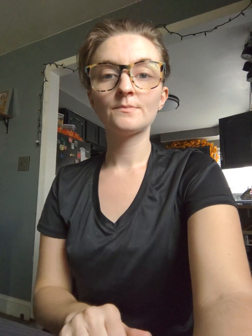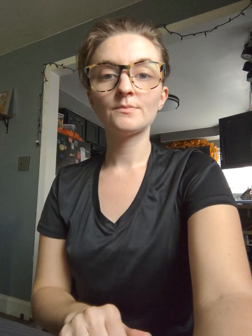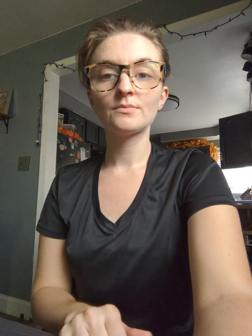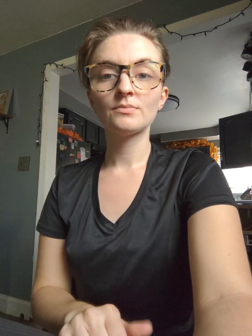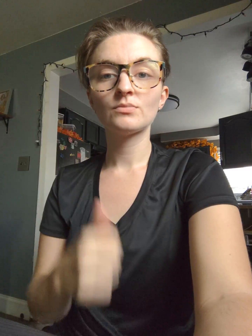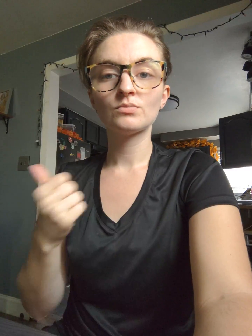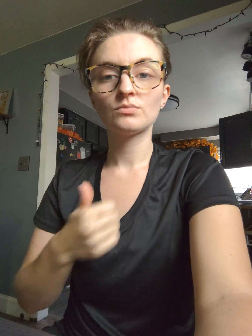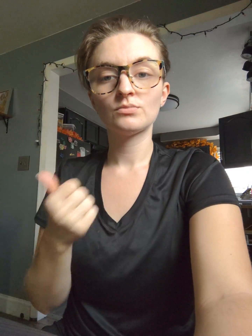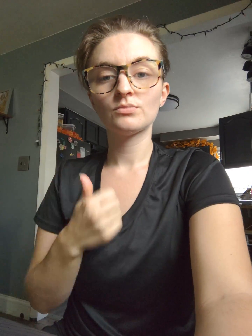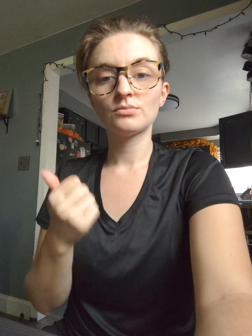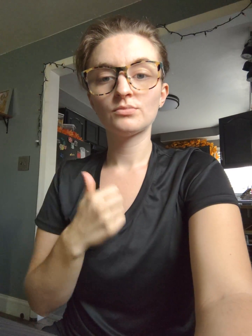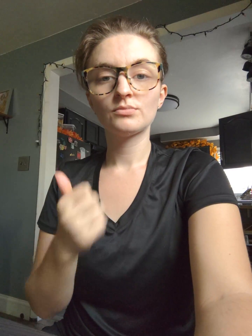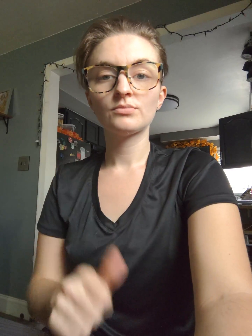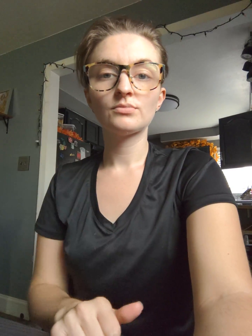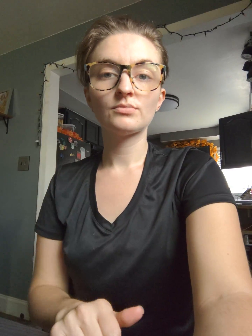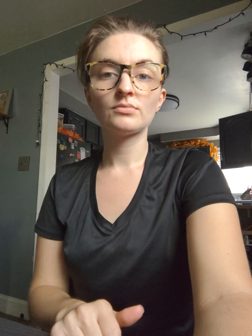chase